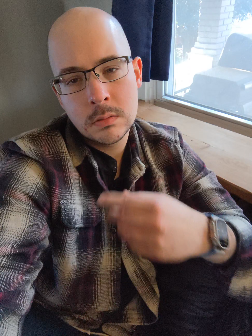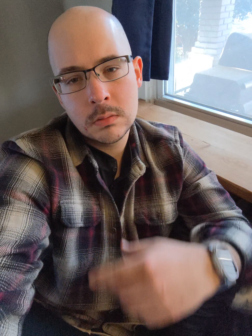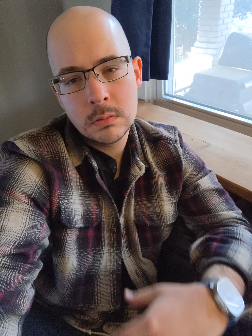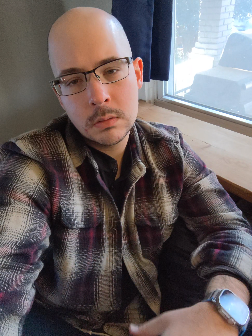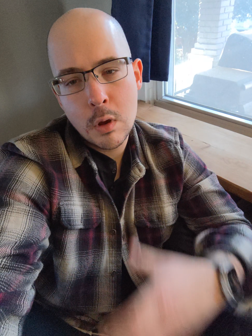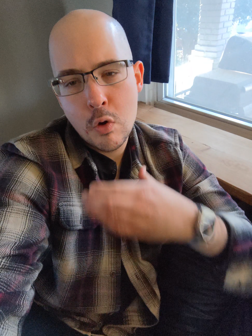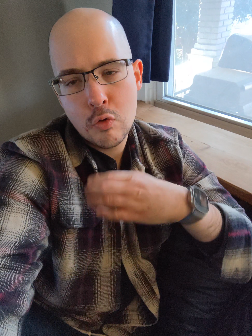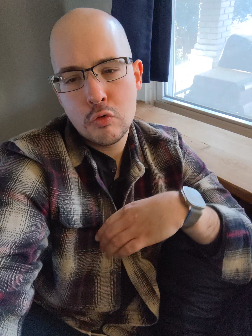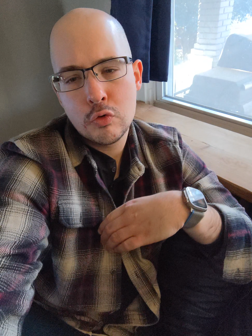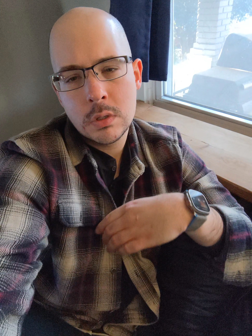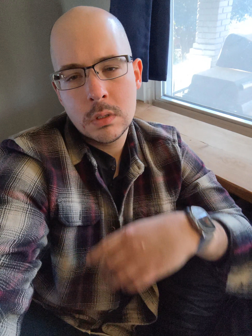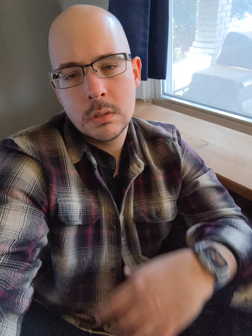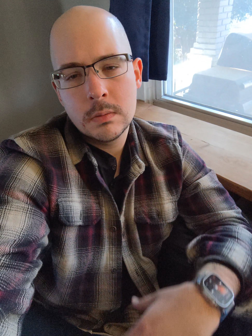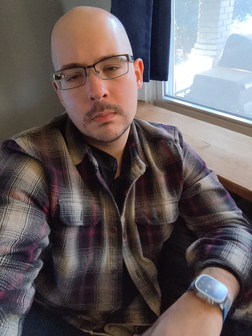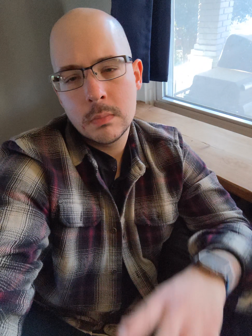hungry